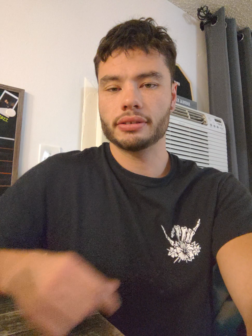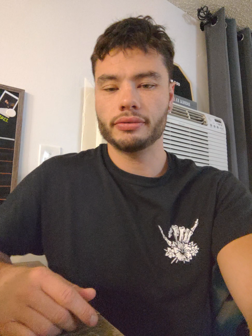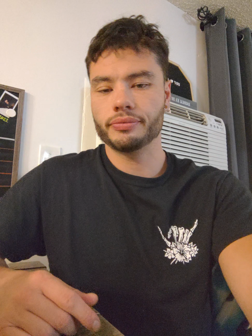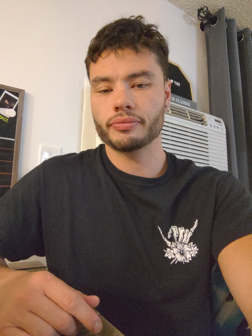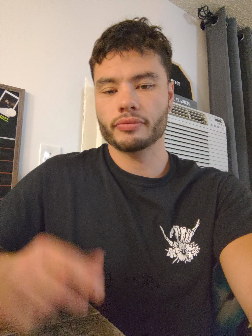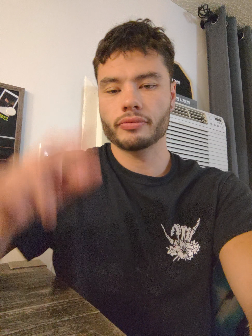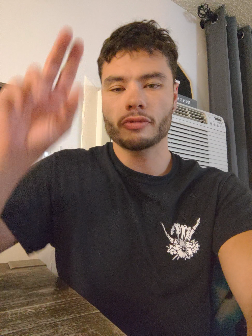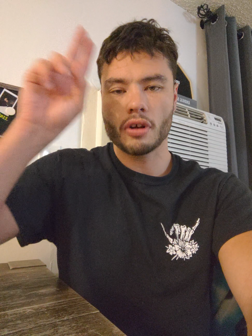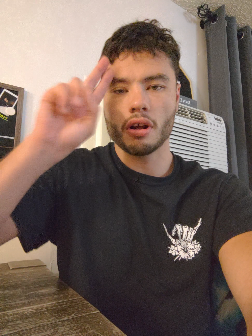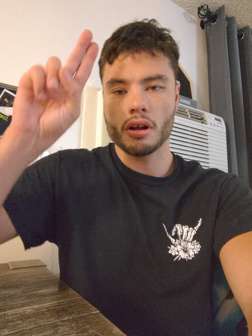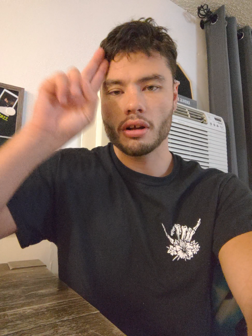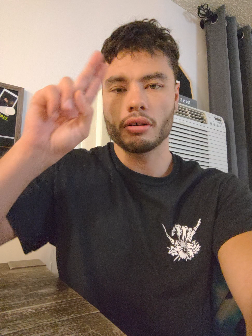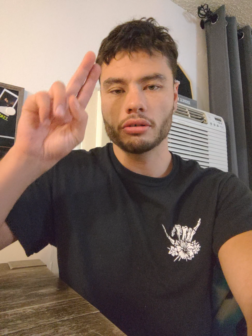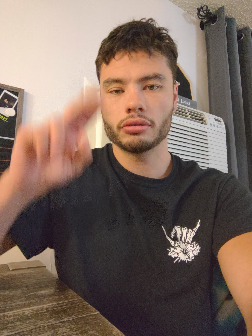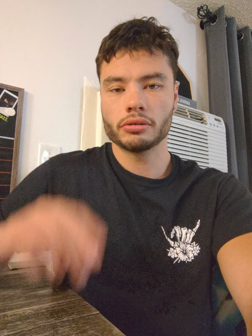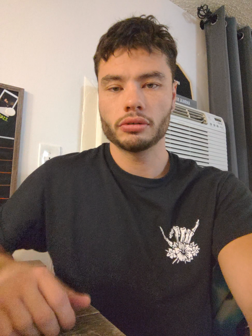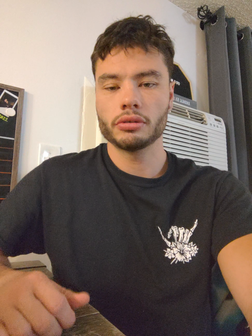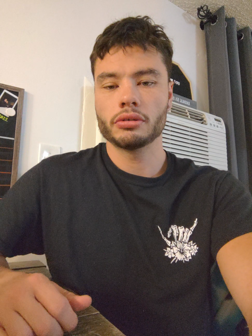uncle